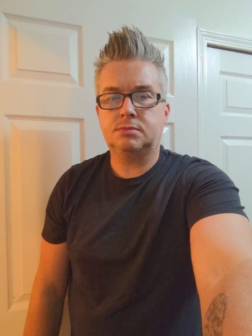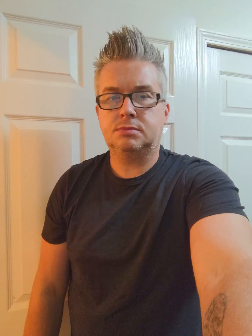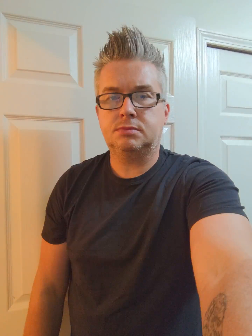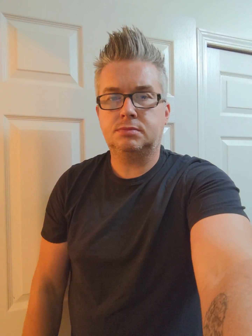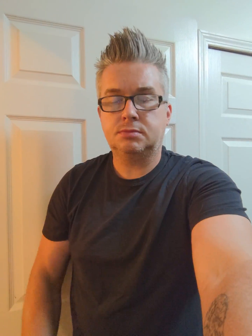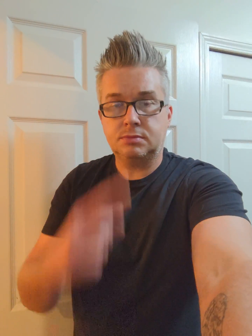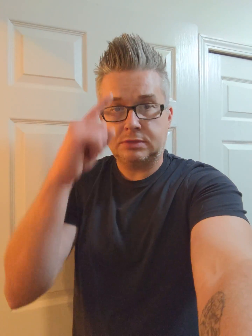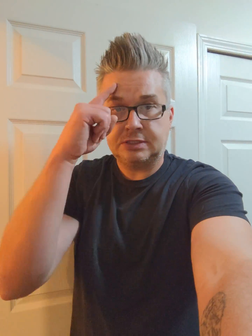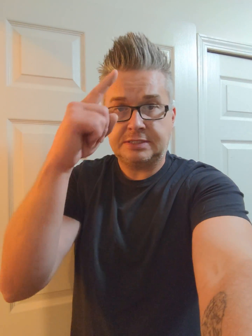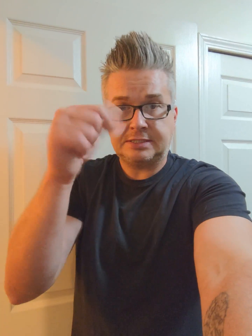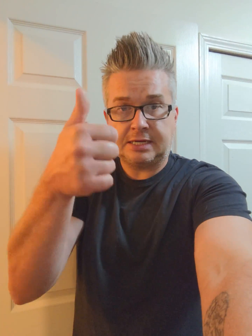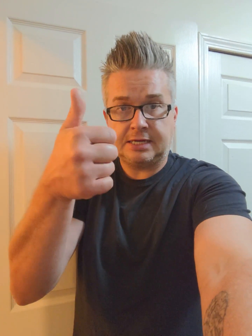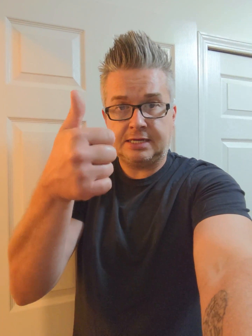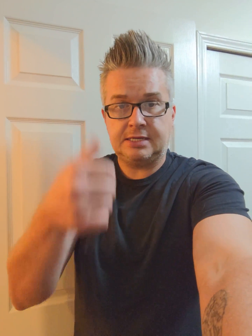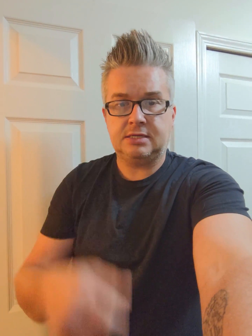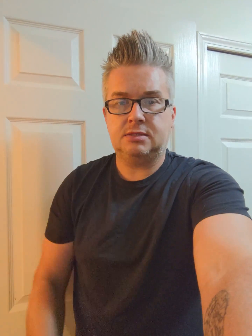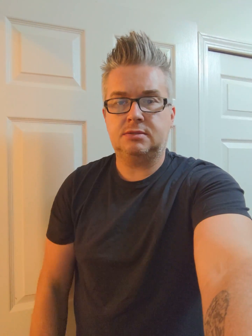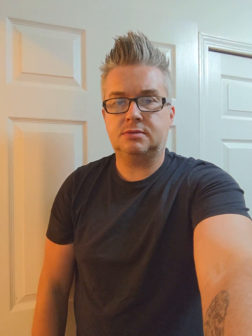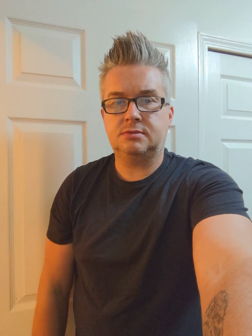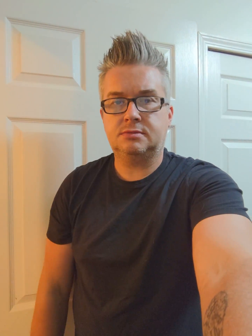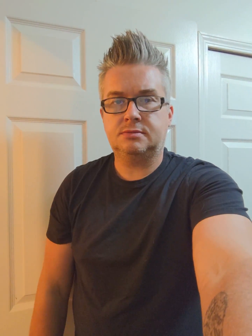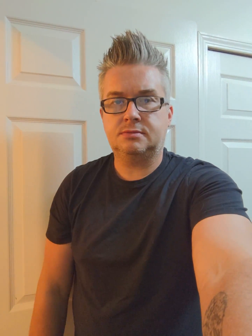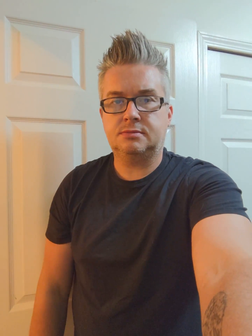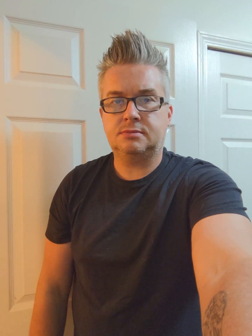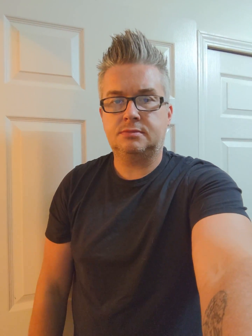dime